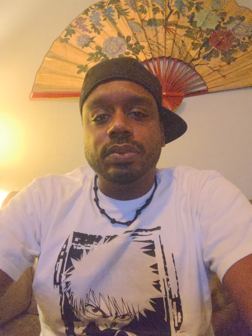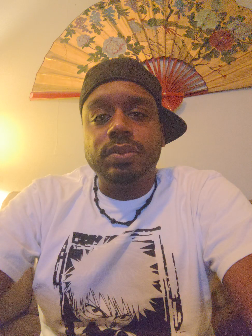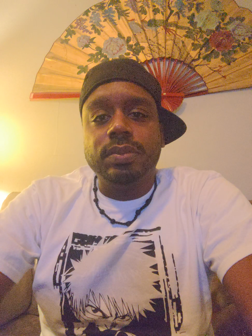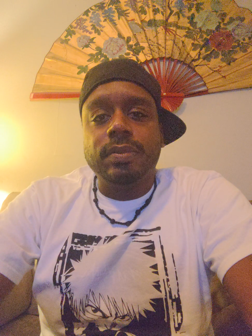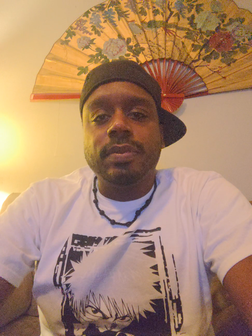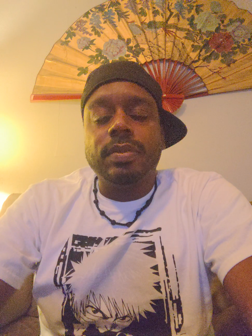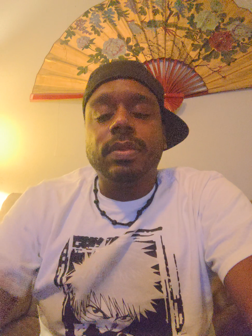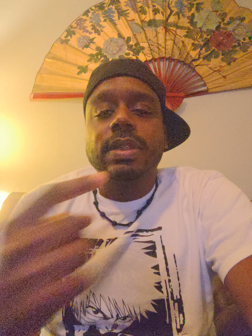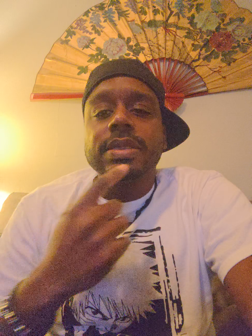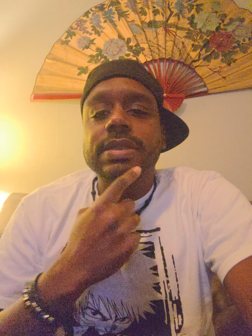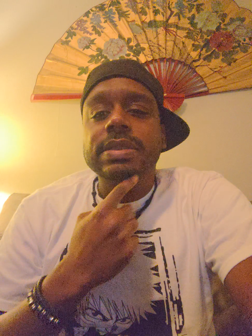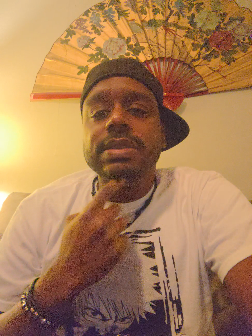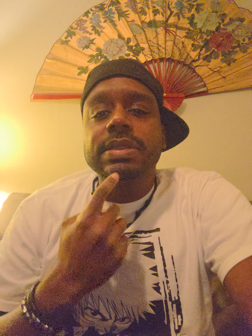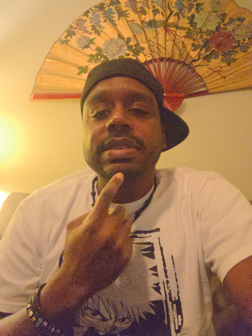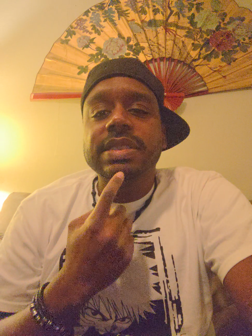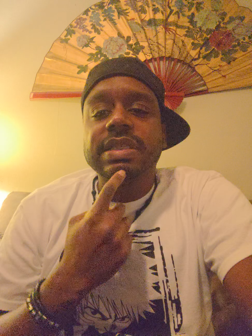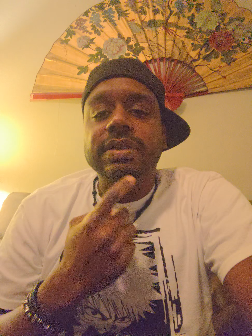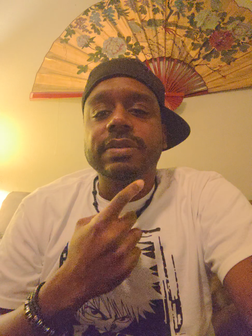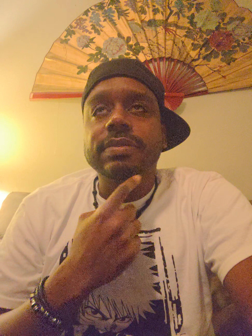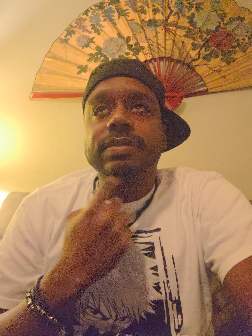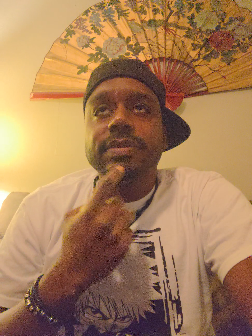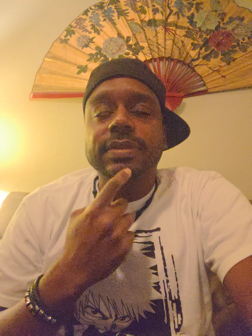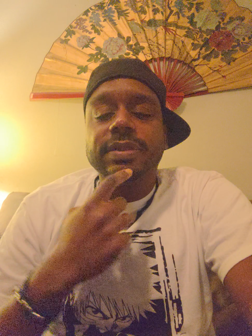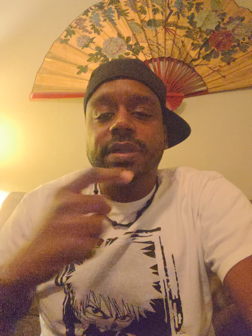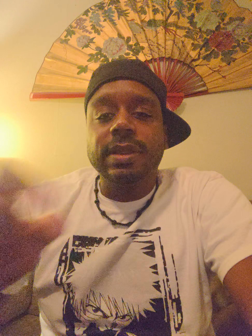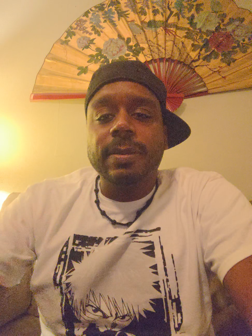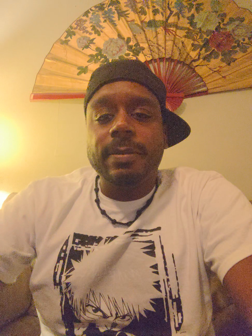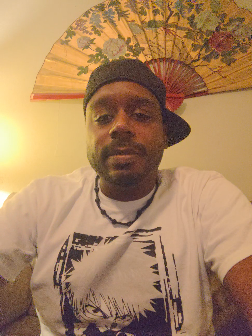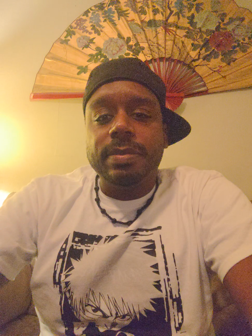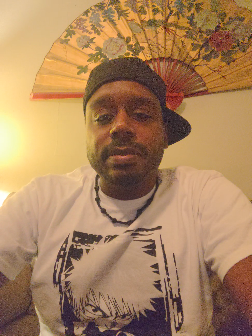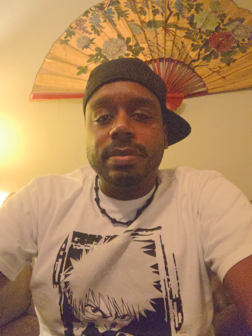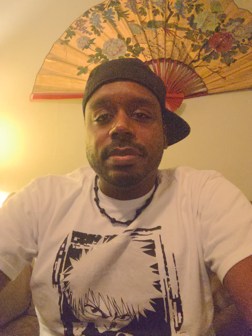chin